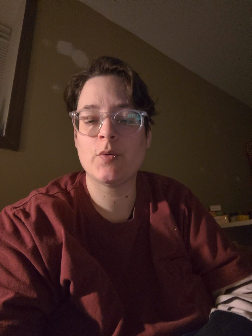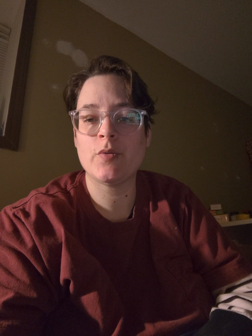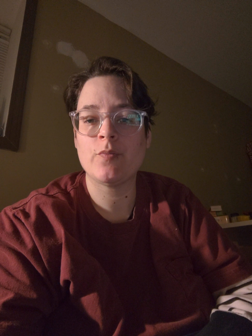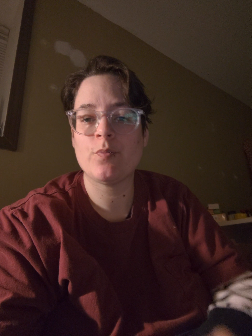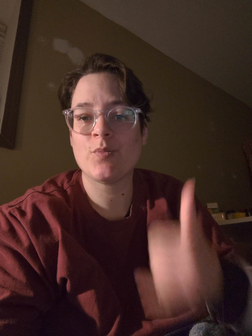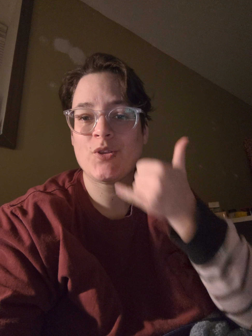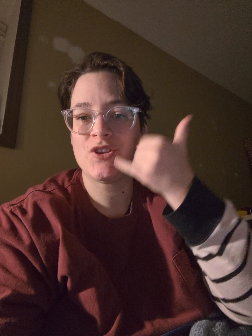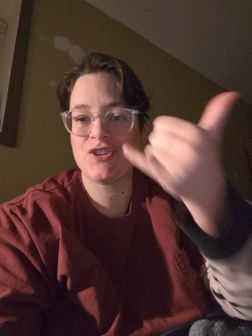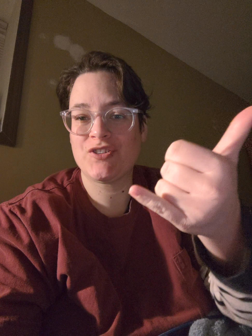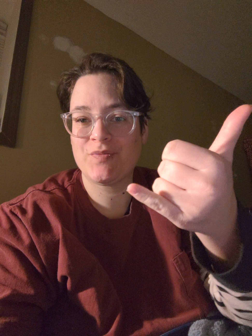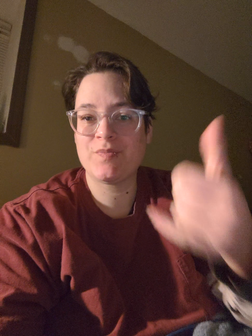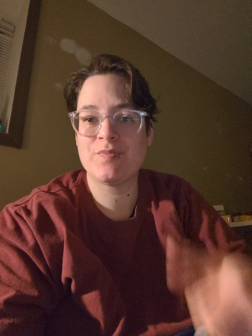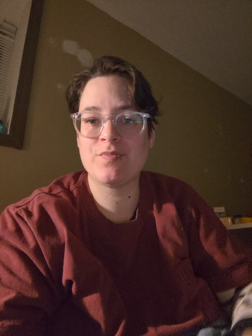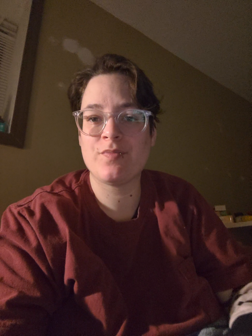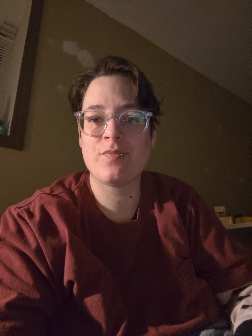call on the phone